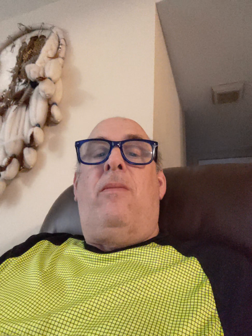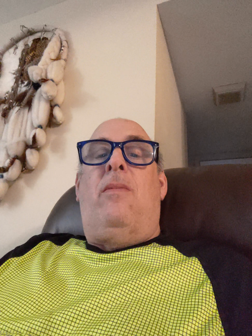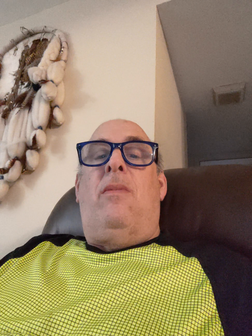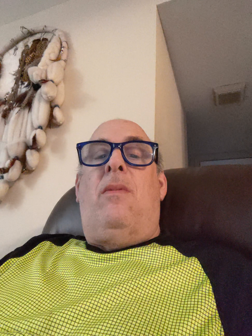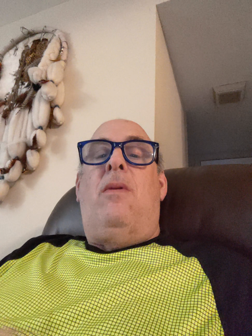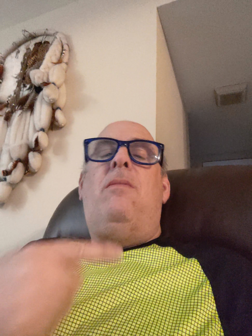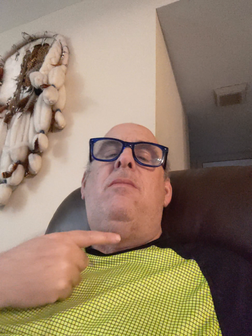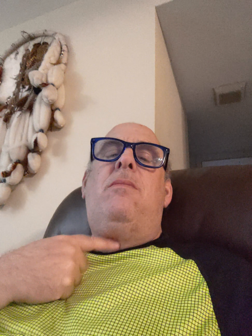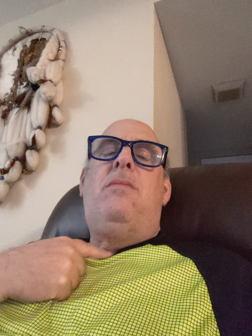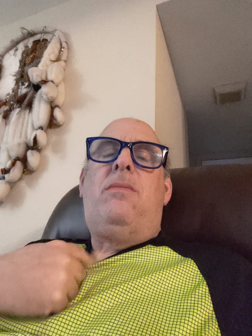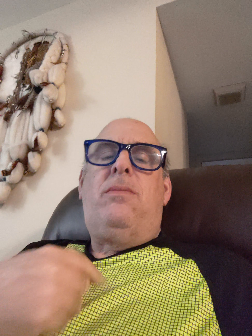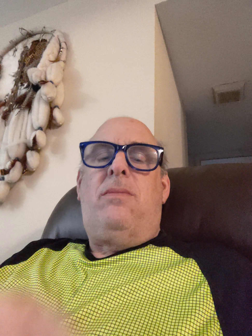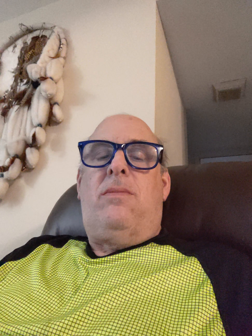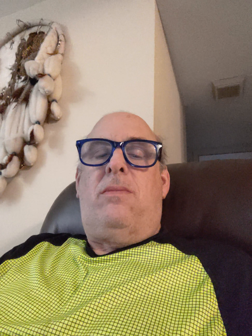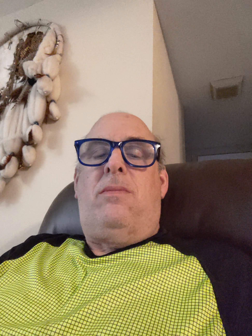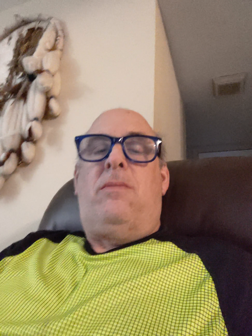thirsty